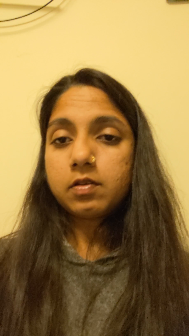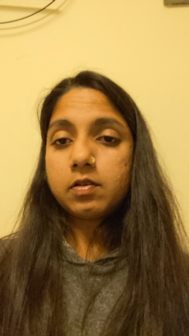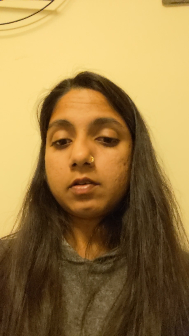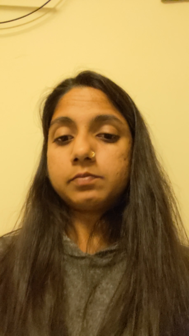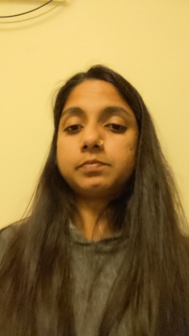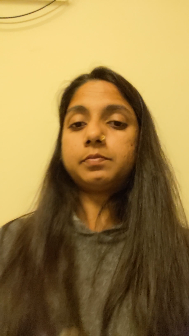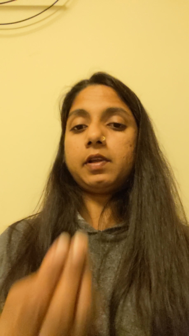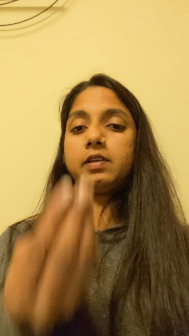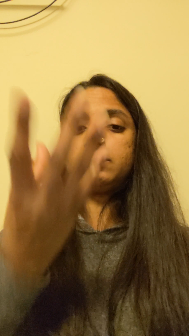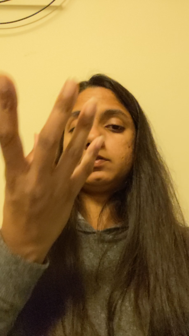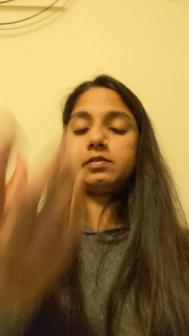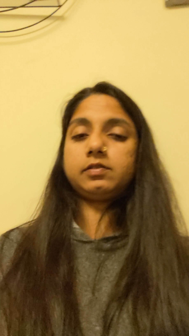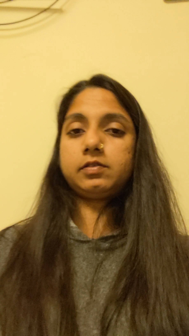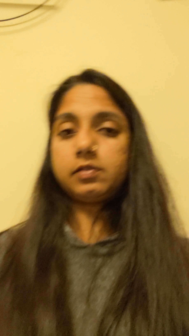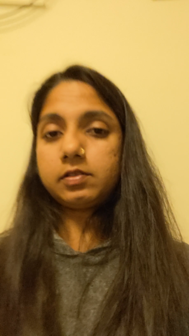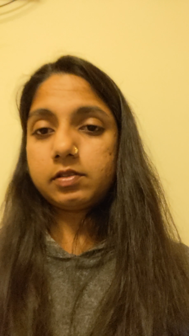plants